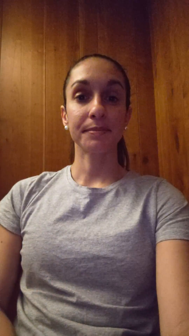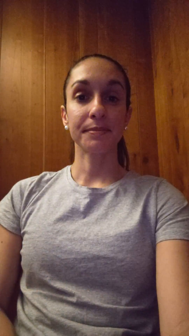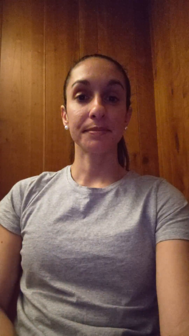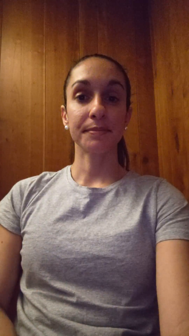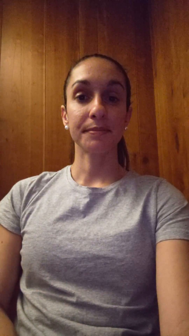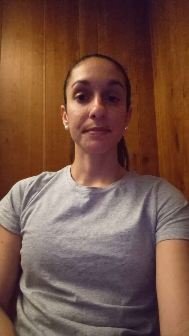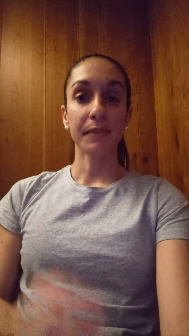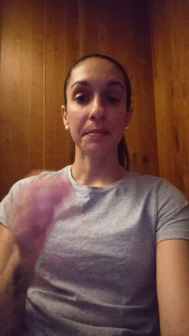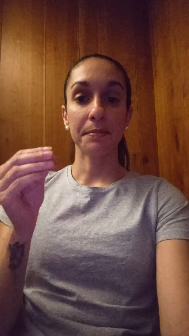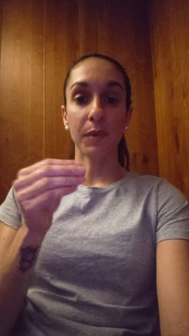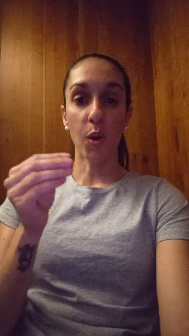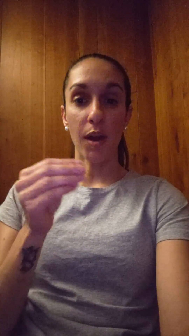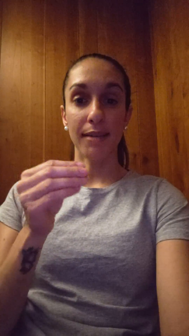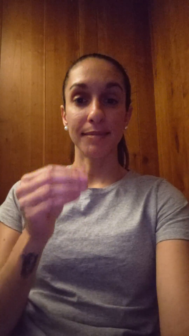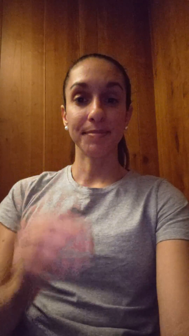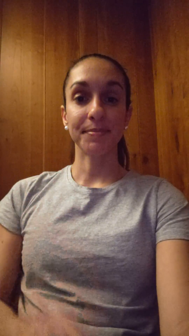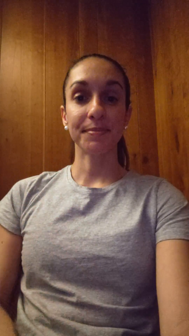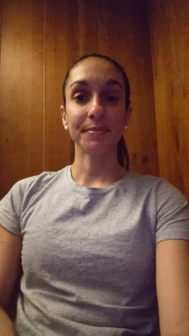more